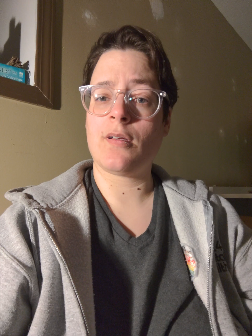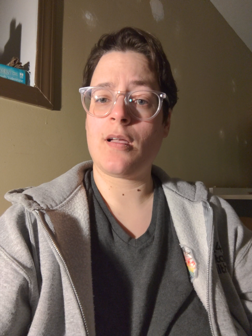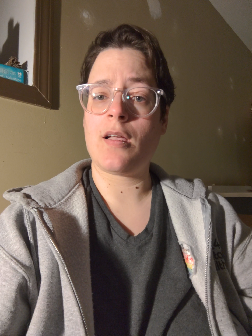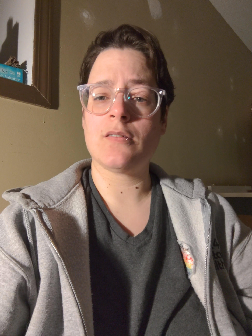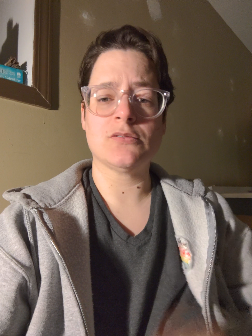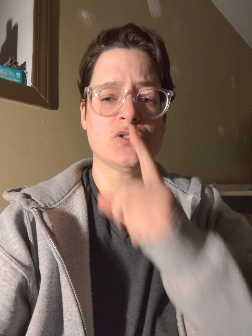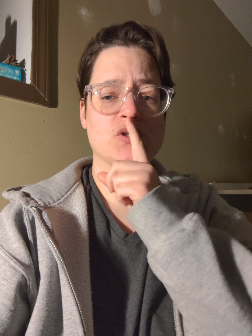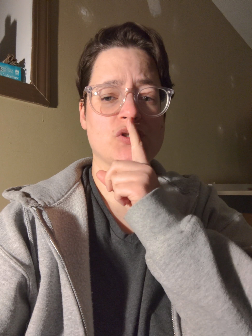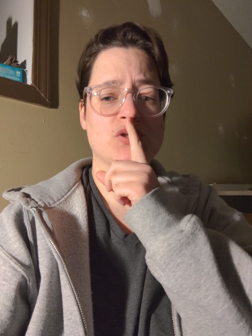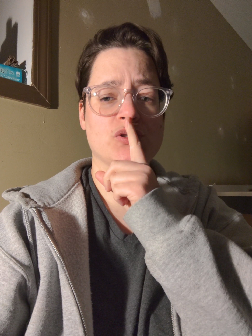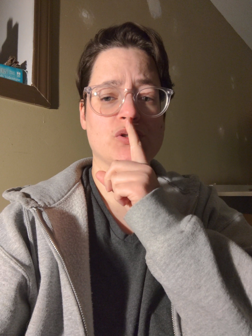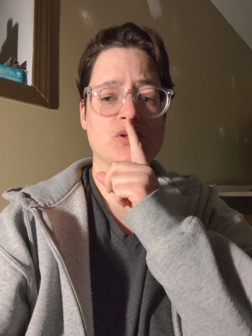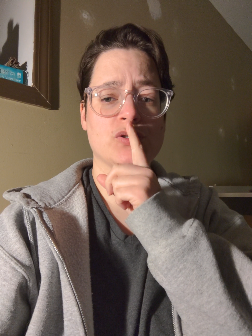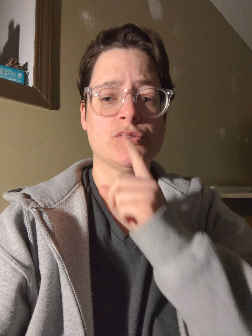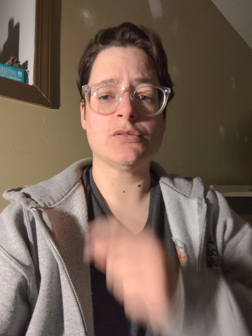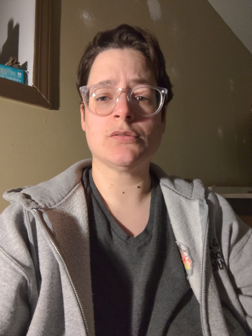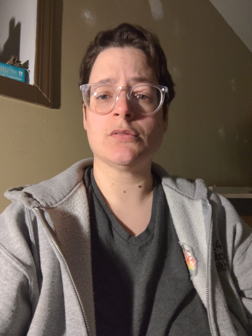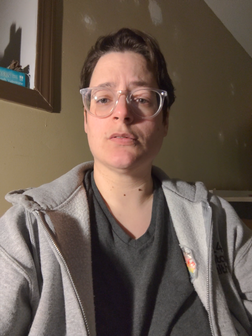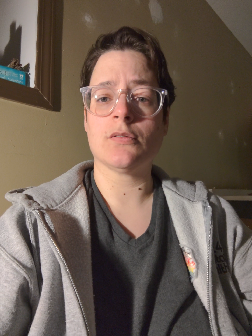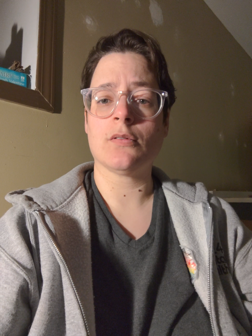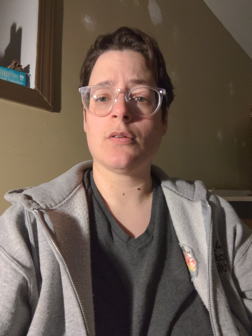shhh